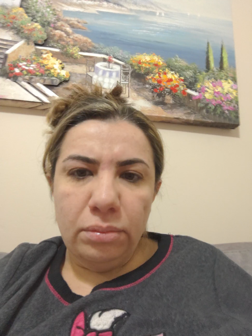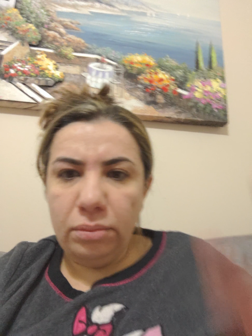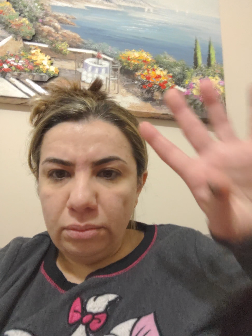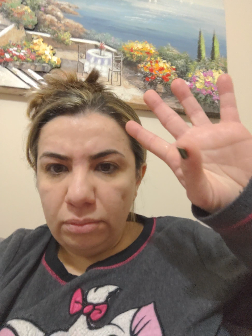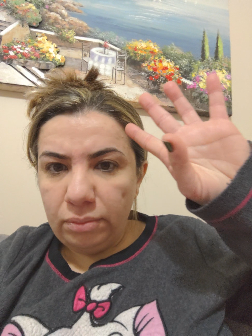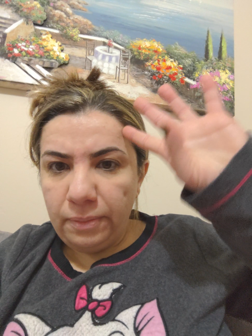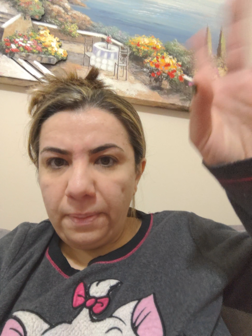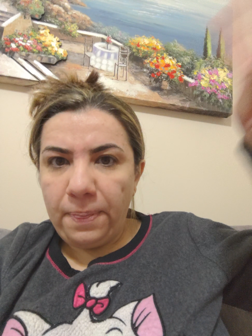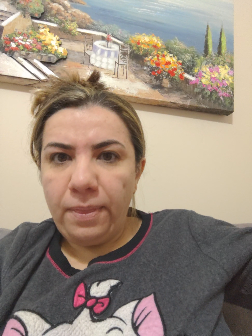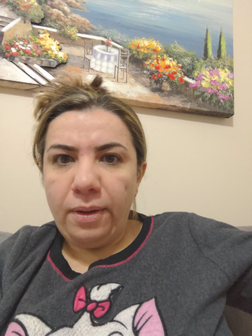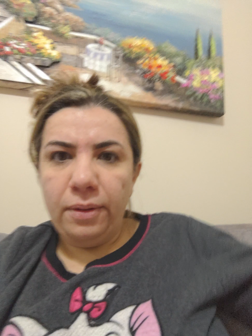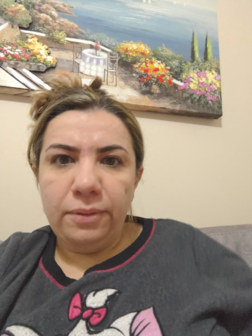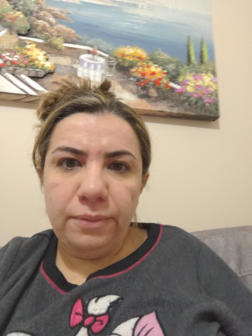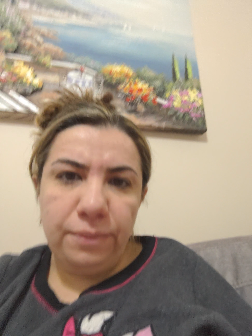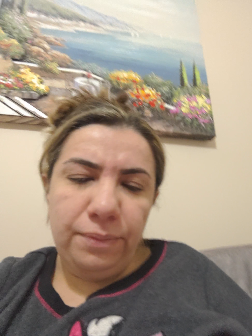pretend